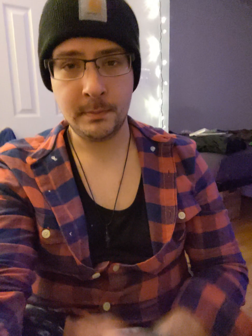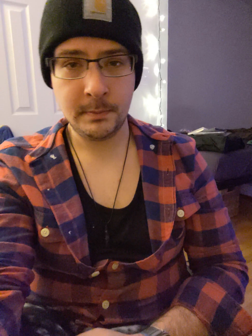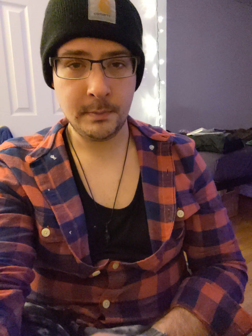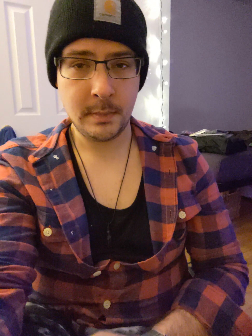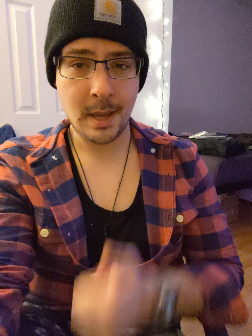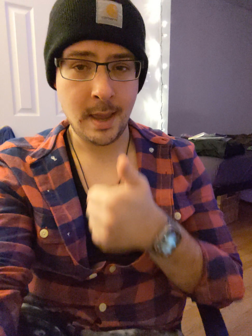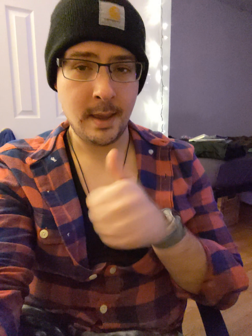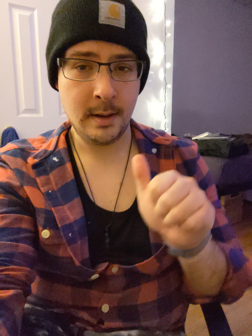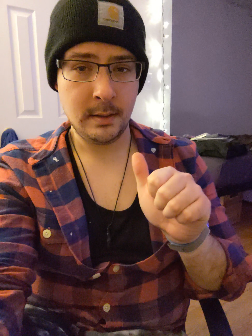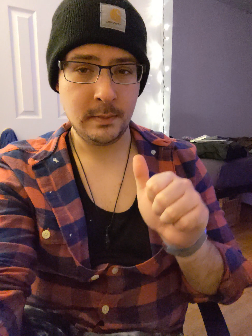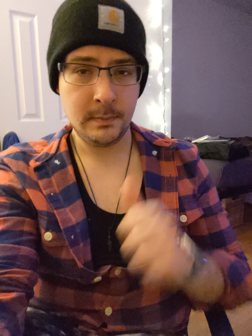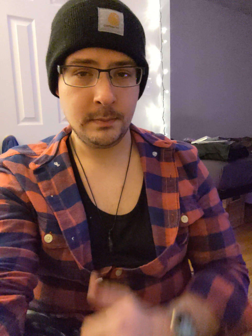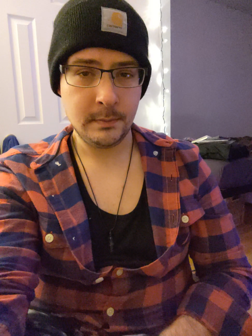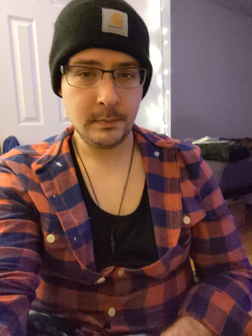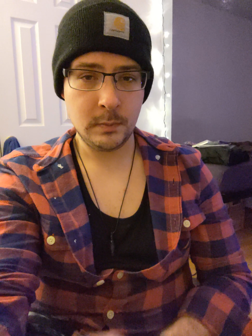any